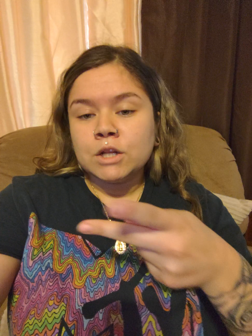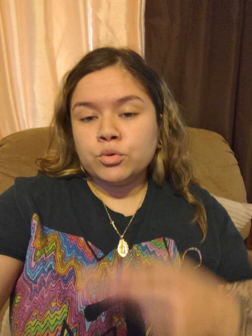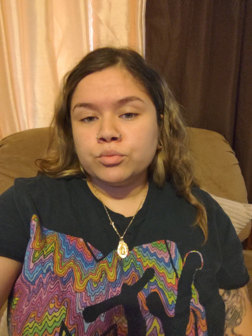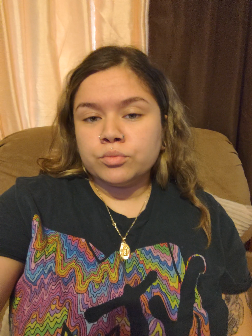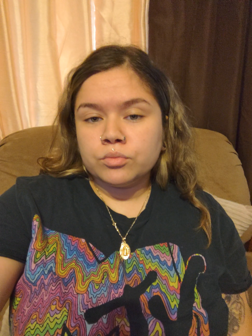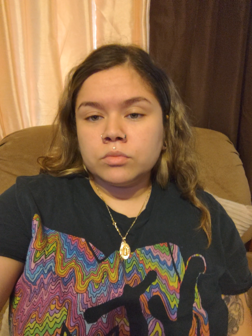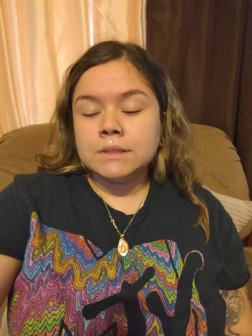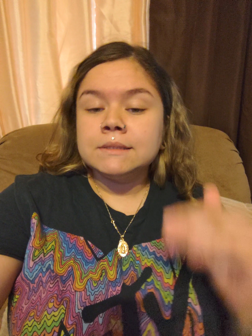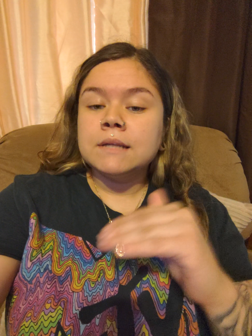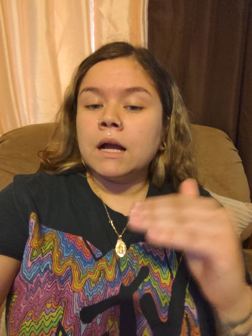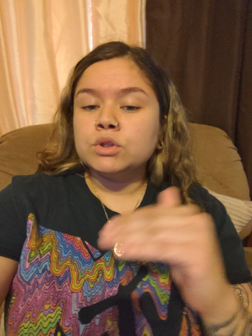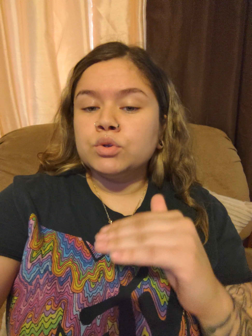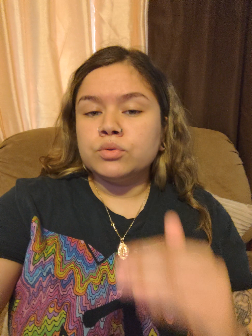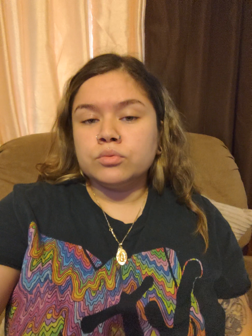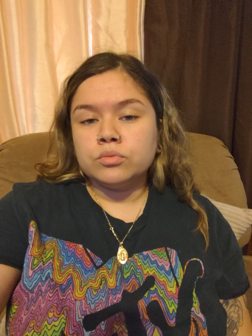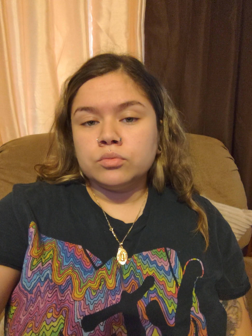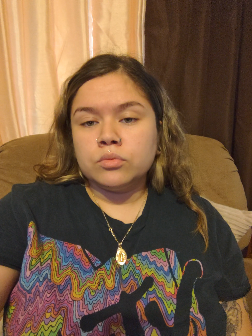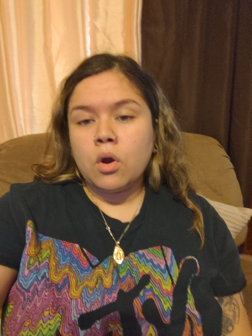doctor